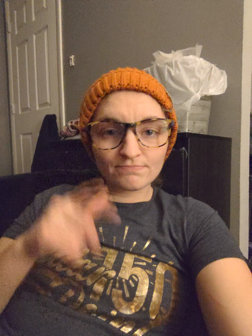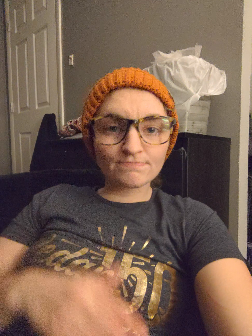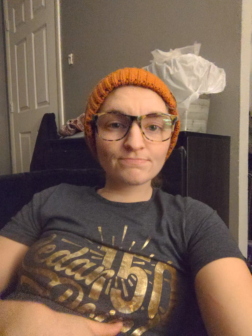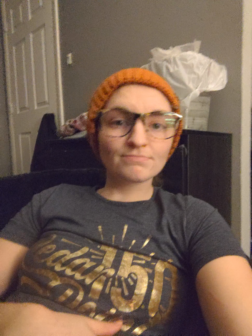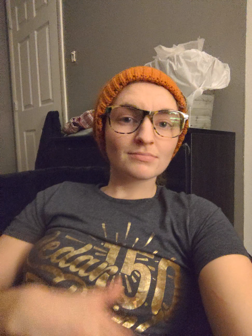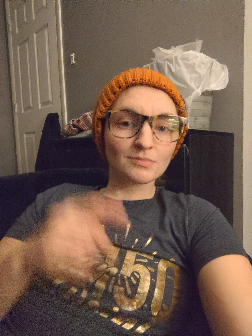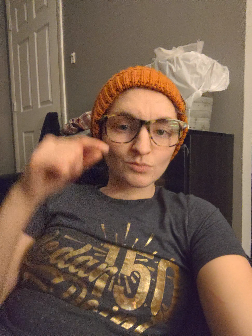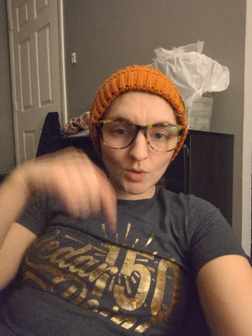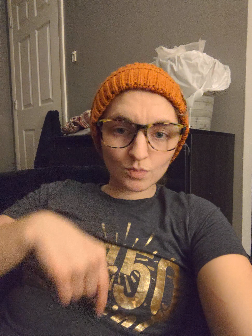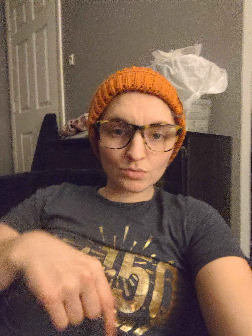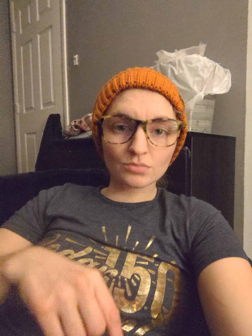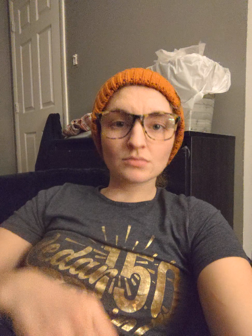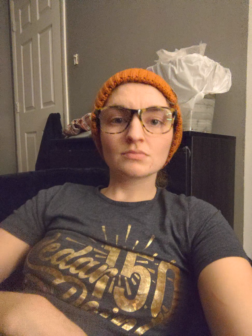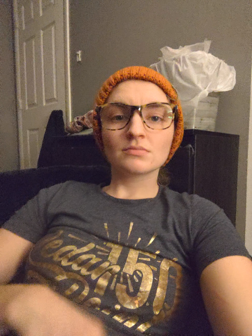down